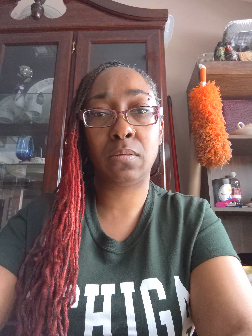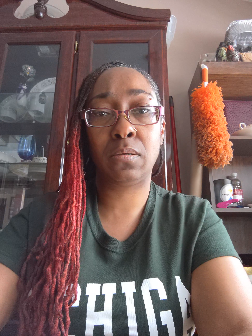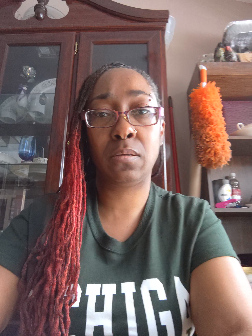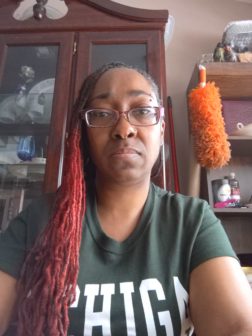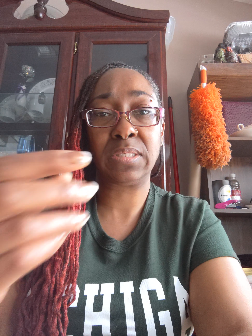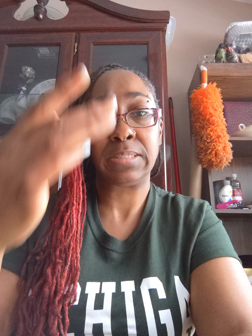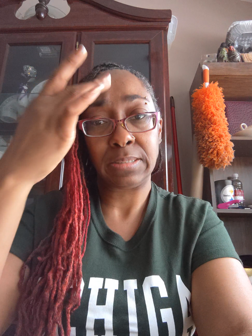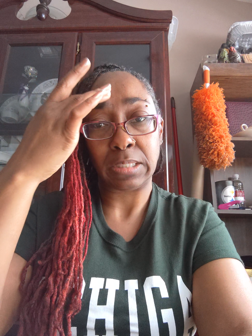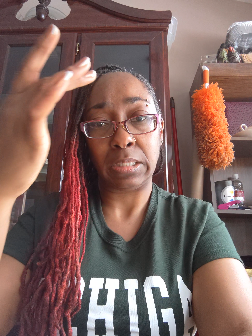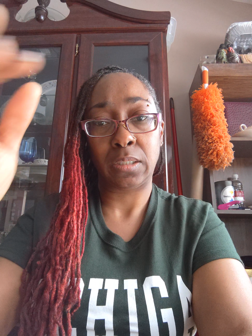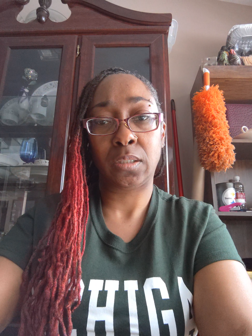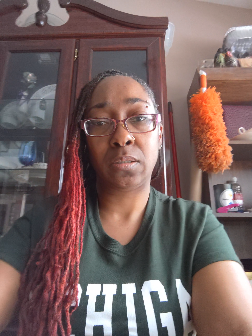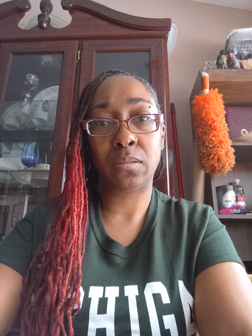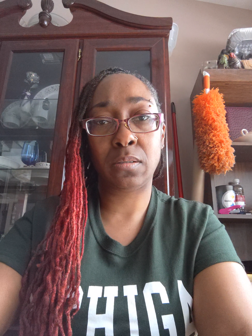sick